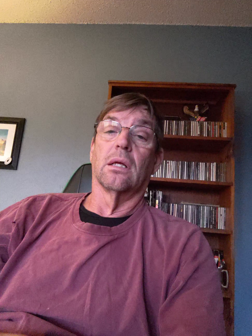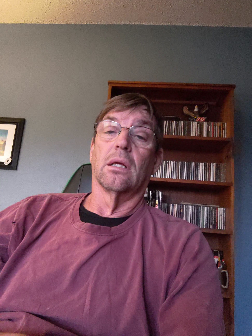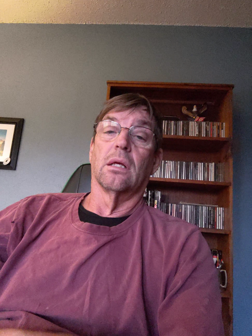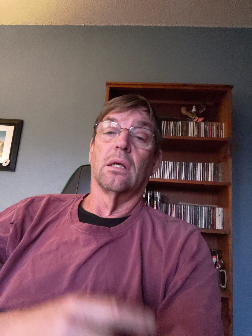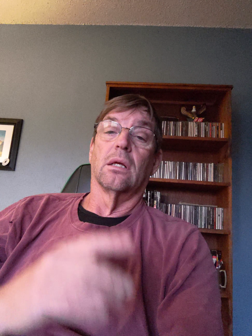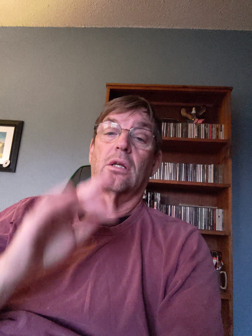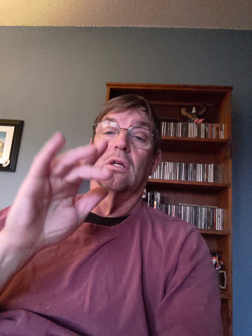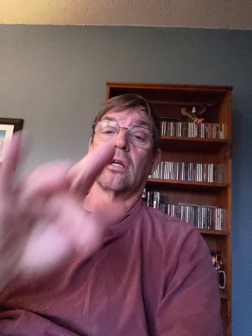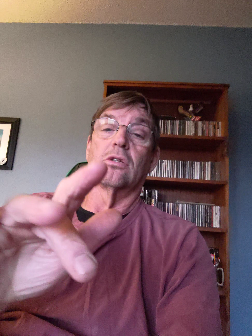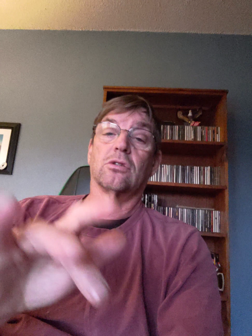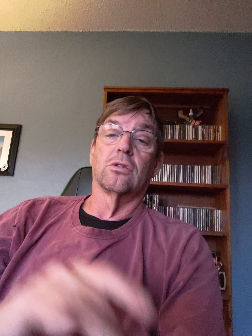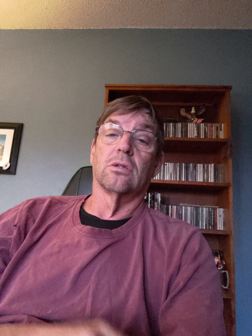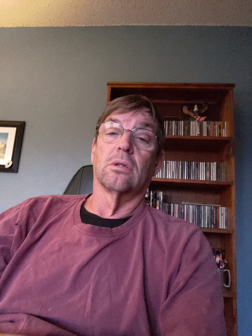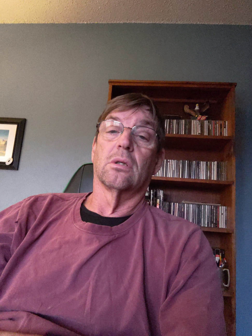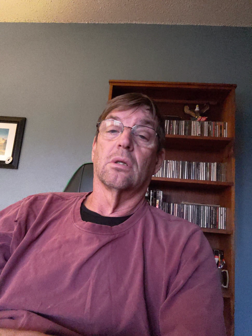touch